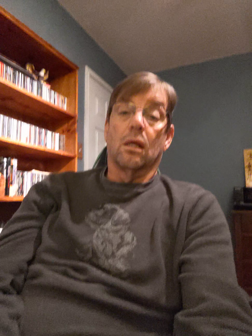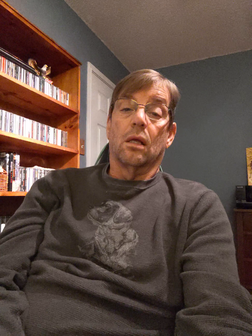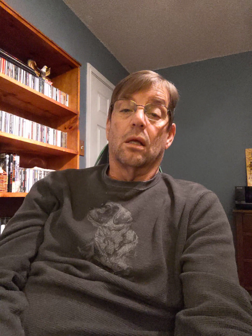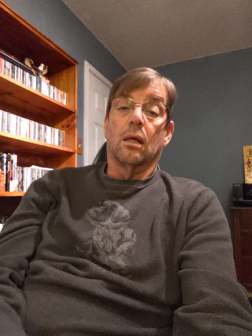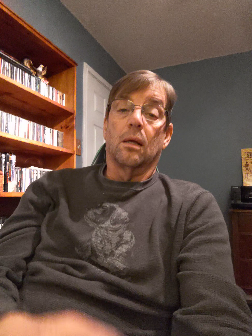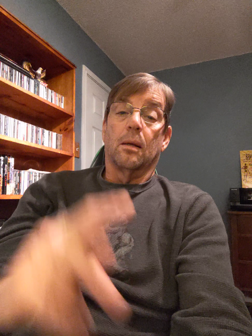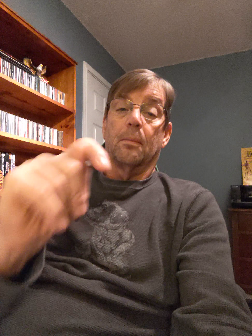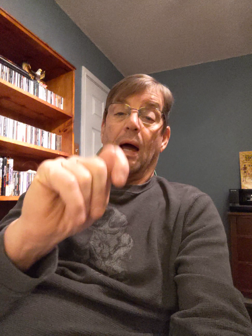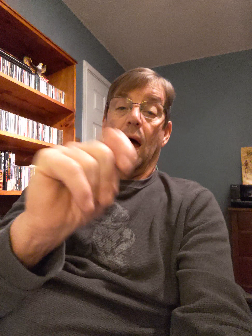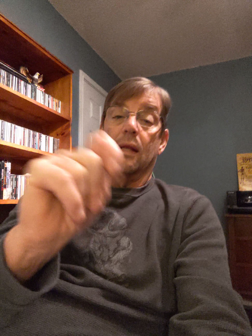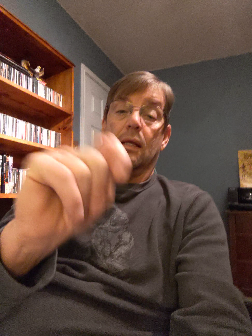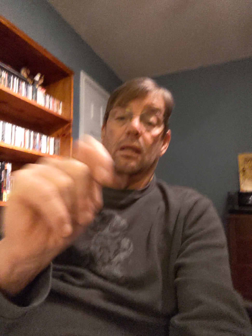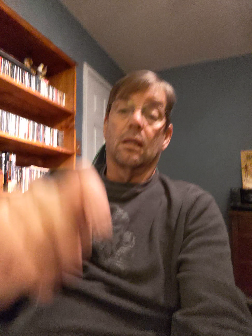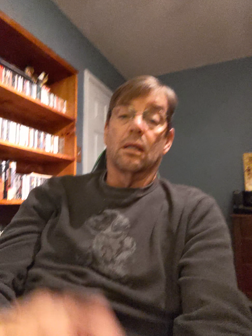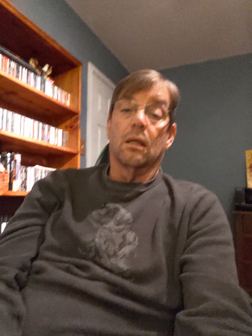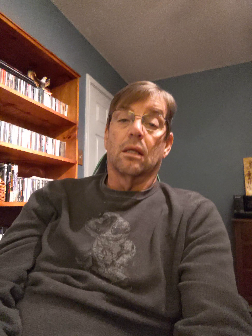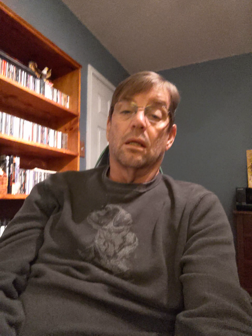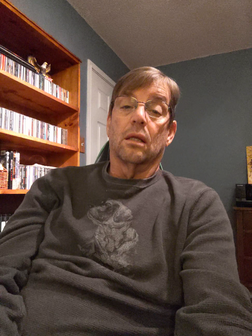potty